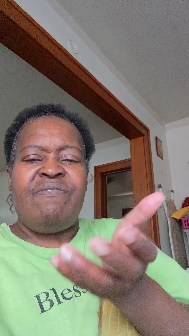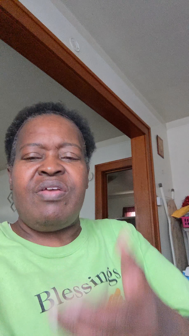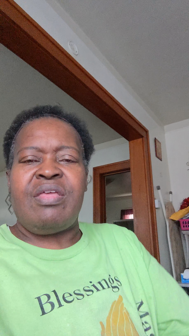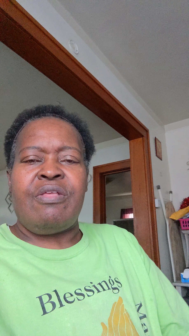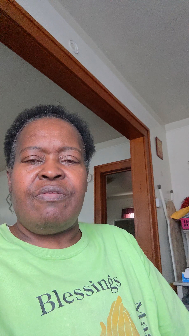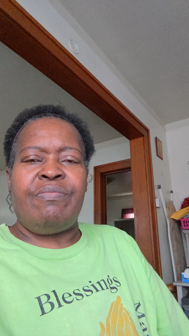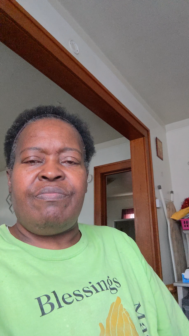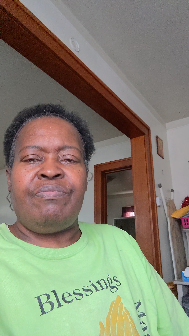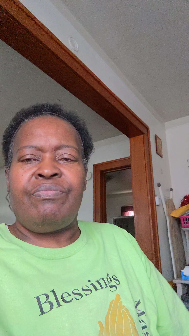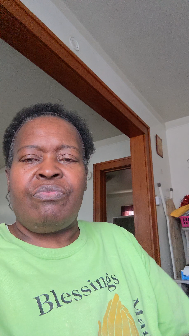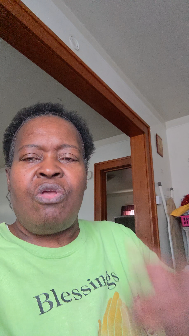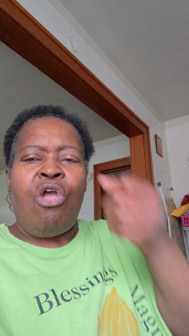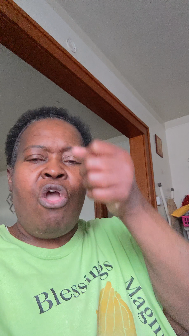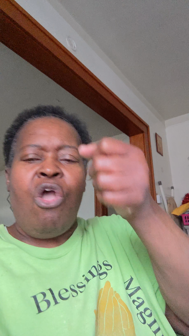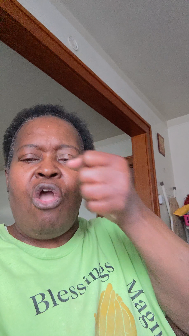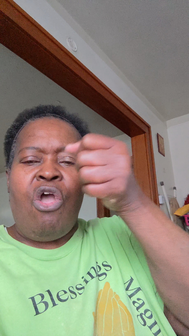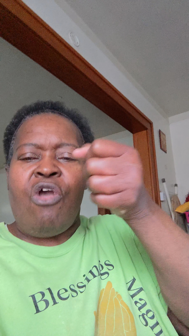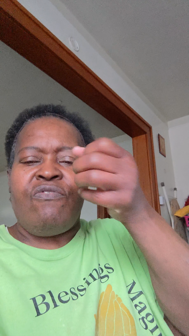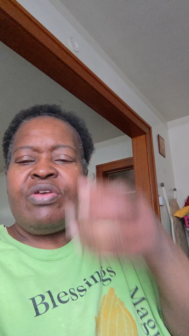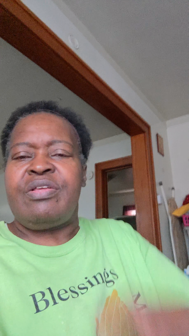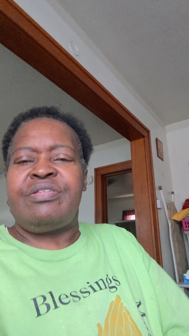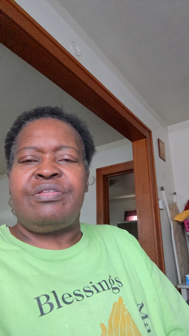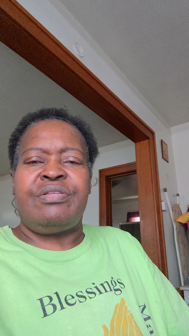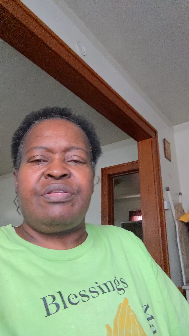coffee